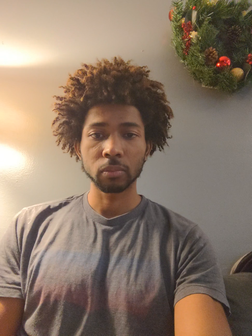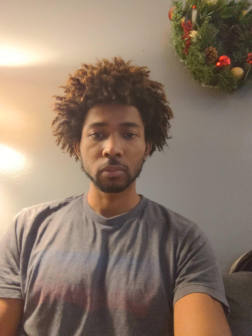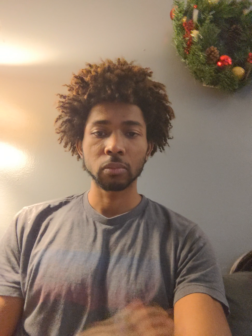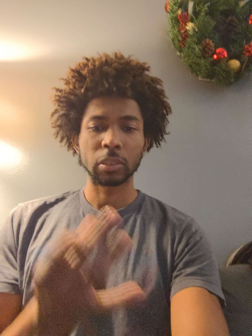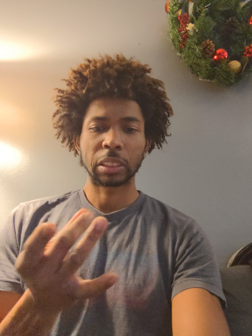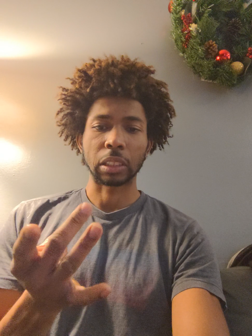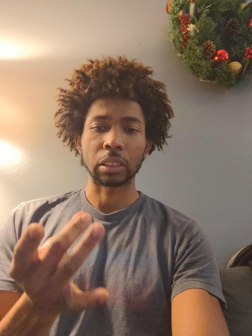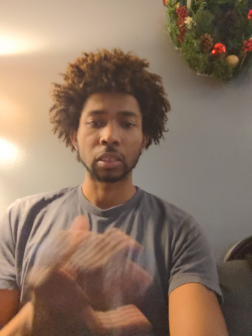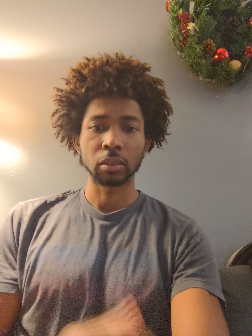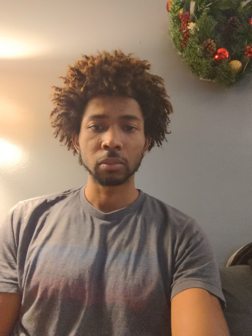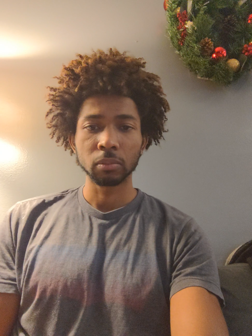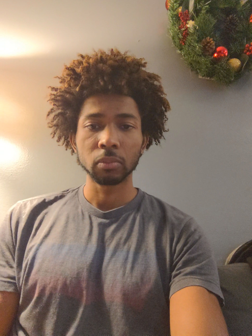sticky